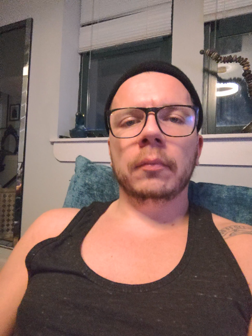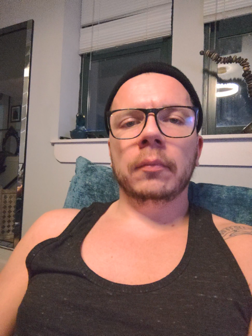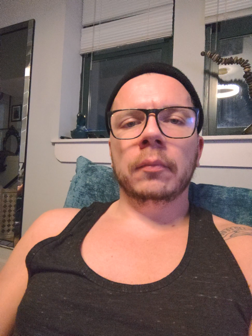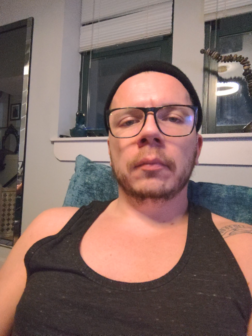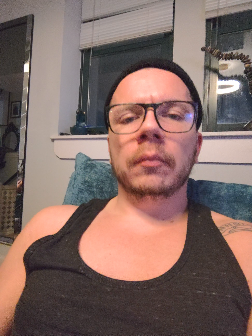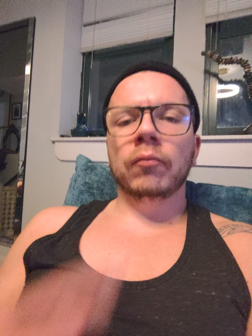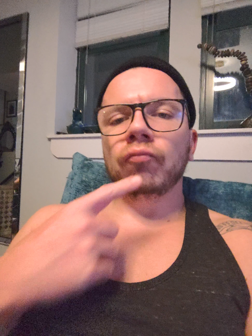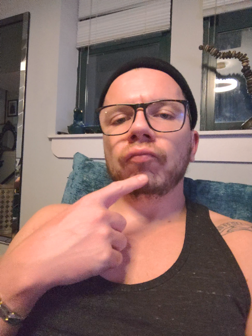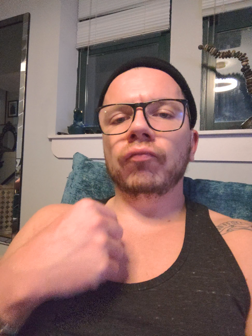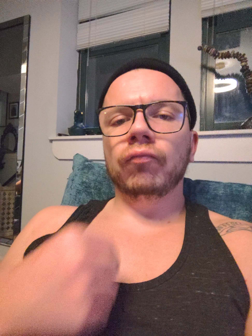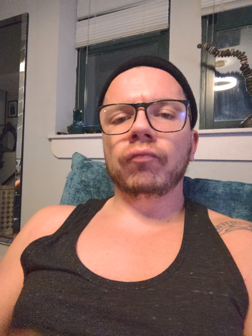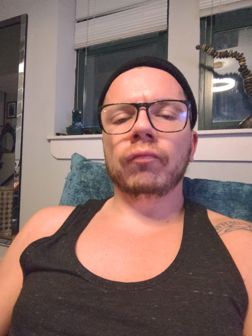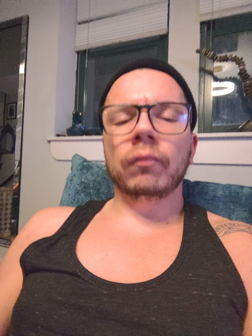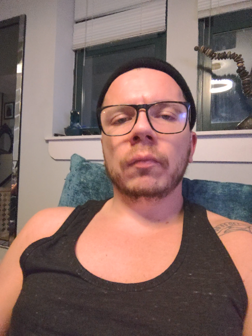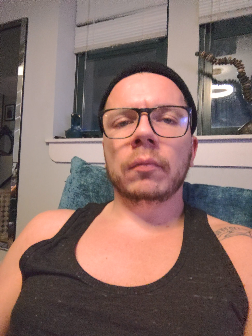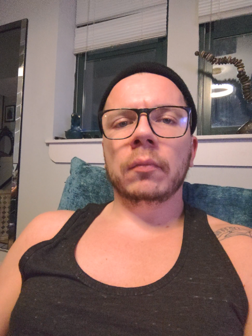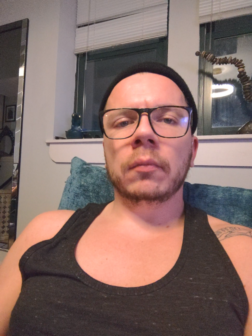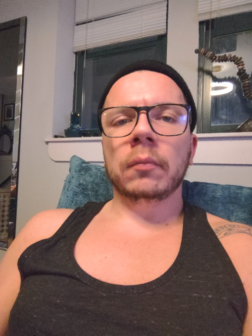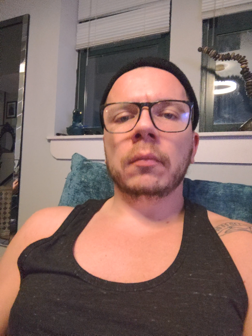red